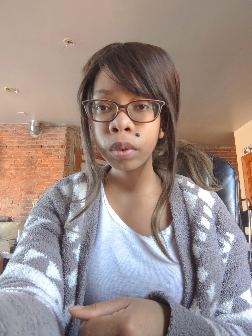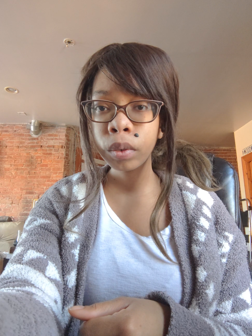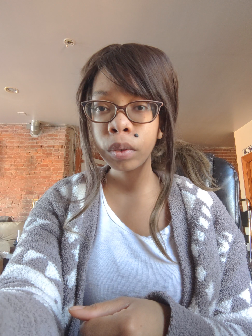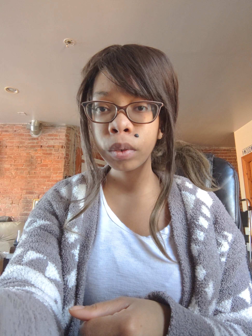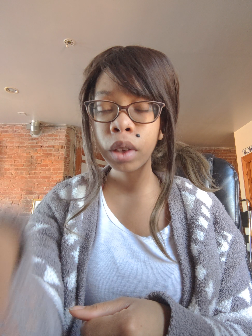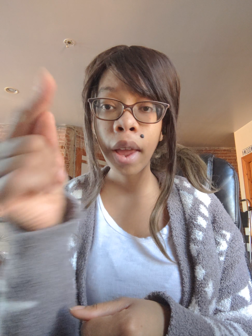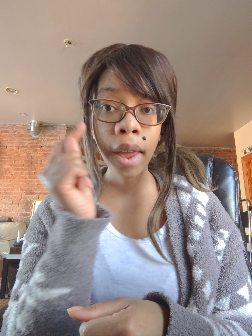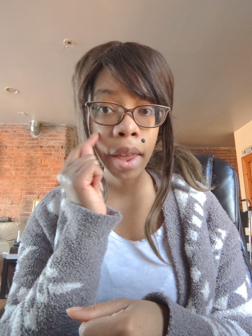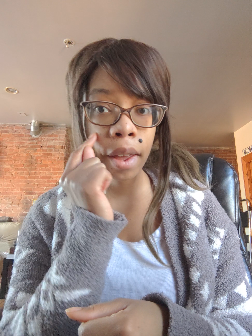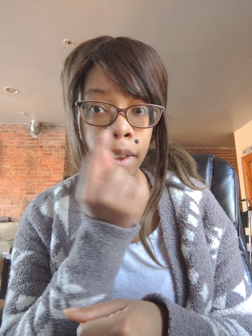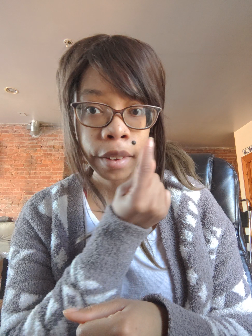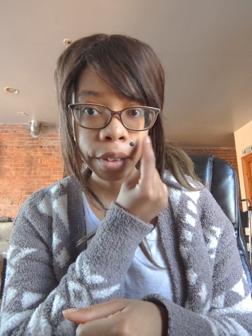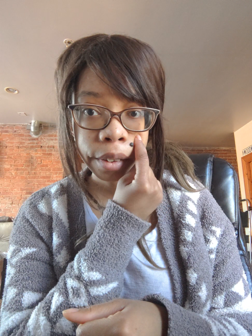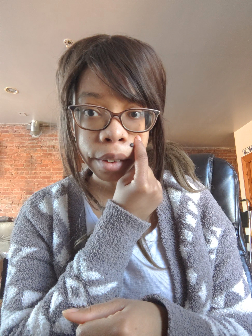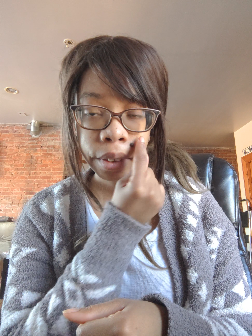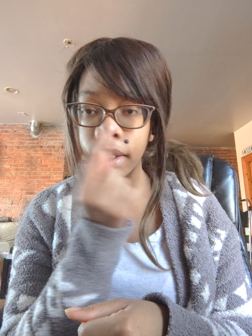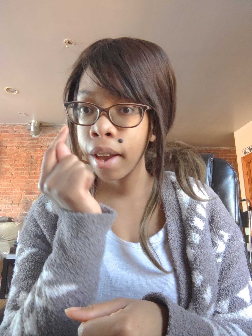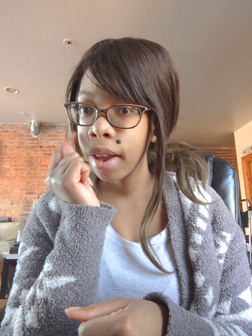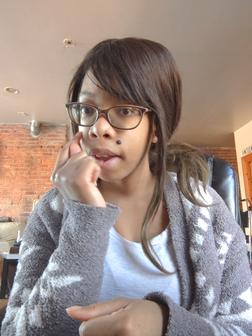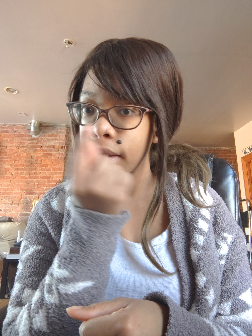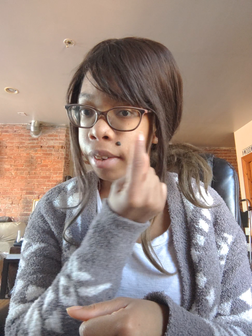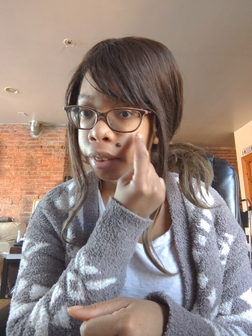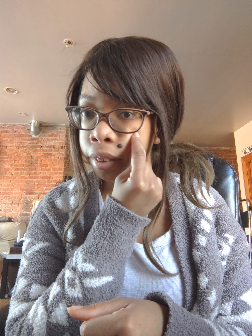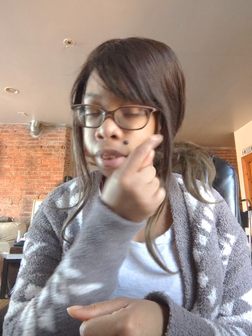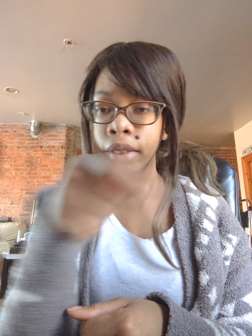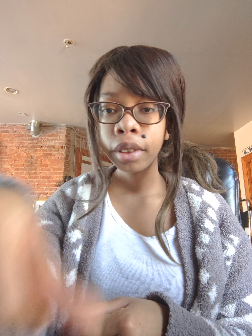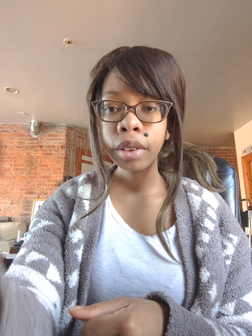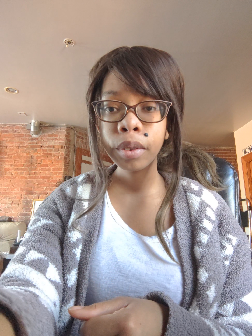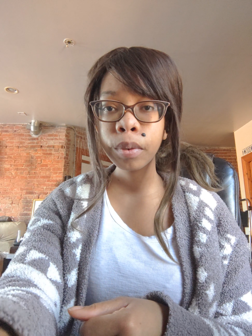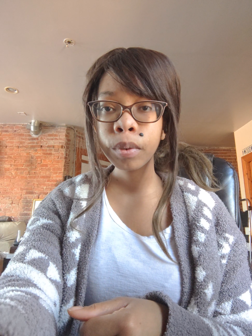eye